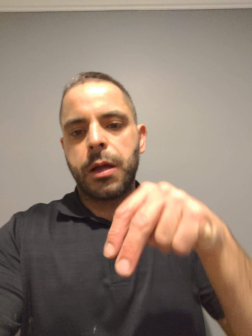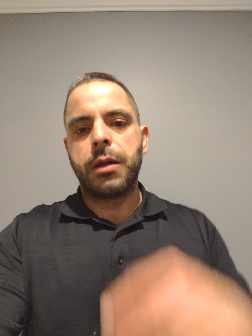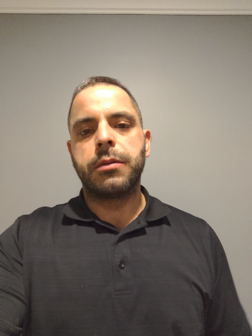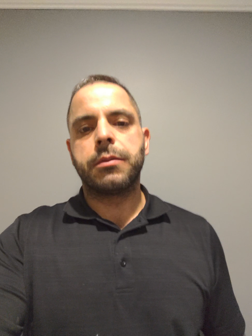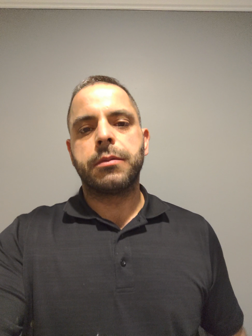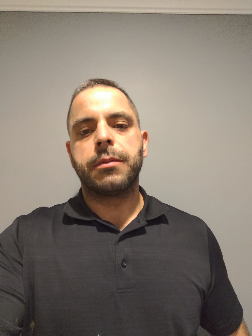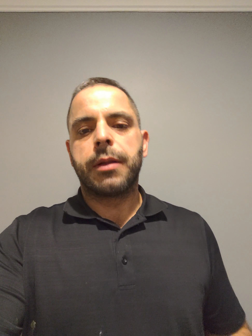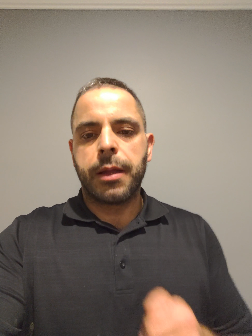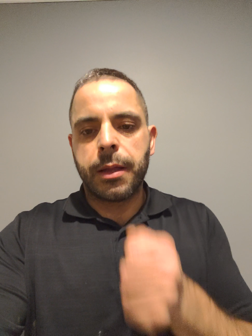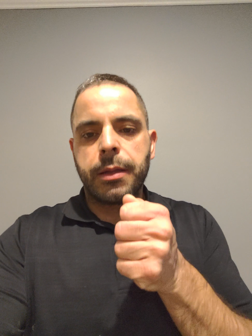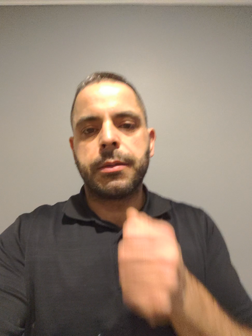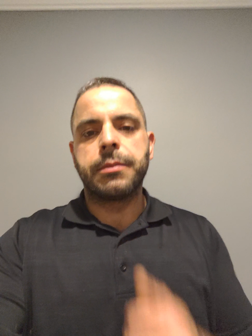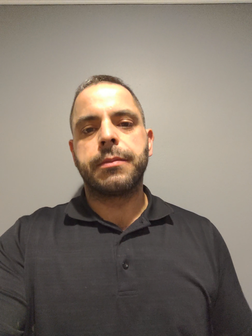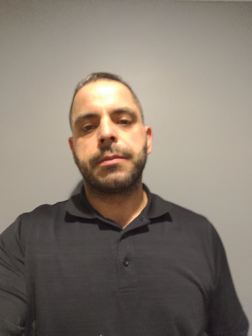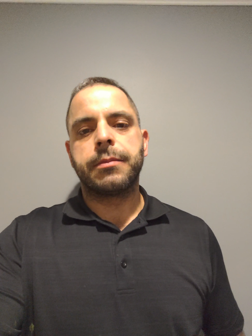hide